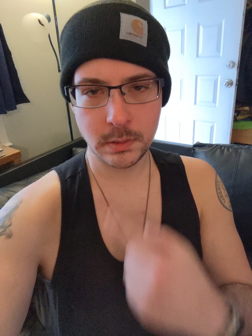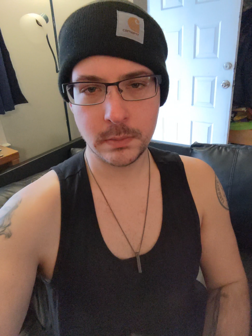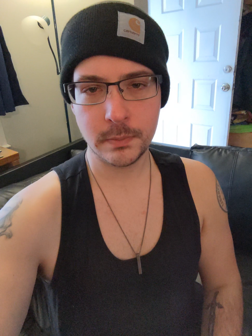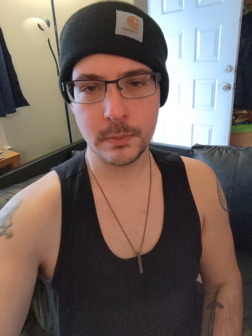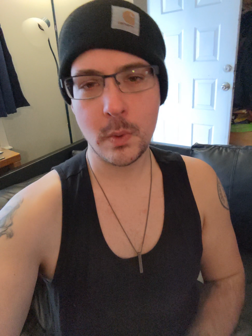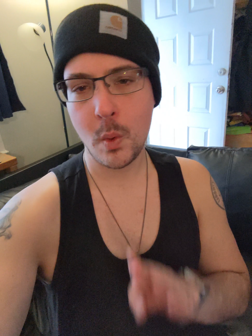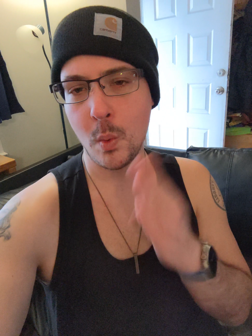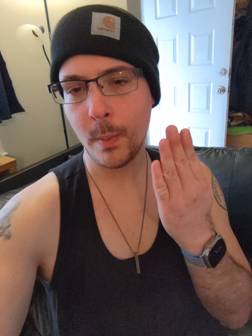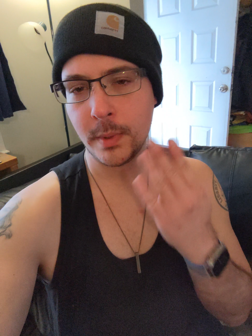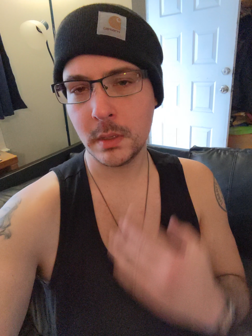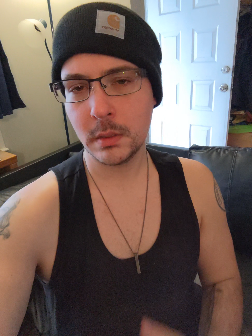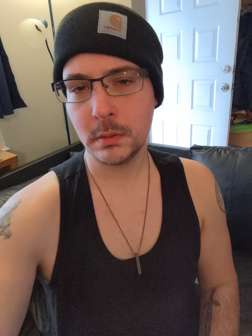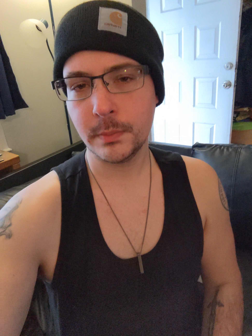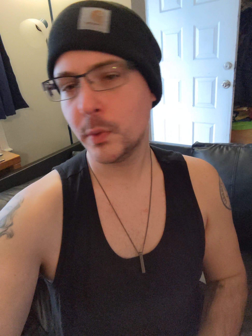open